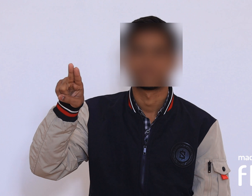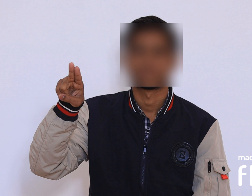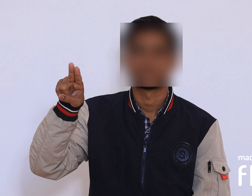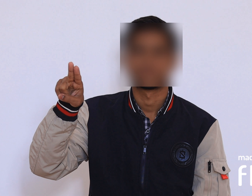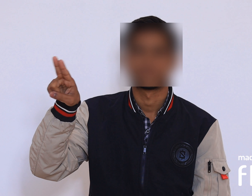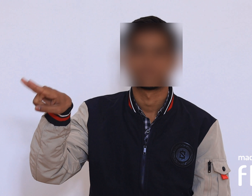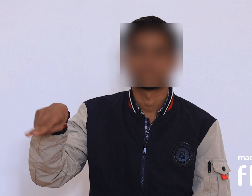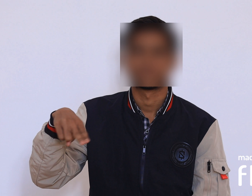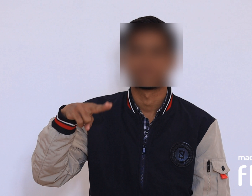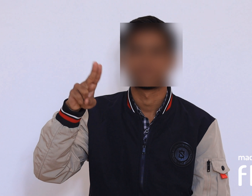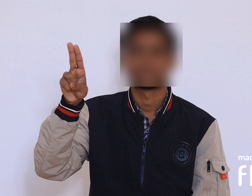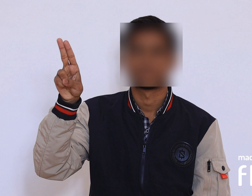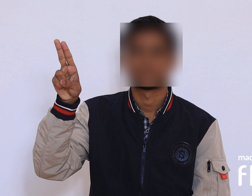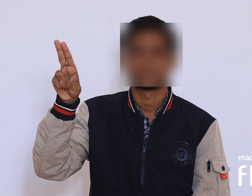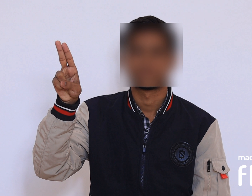ہ